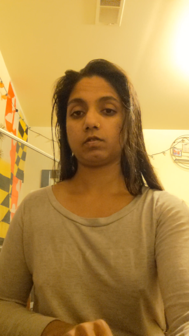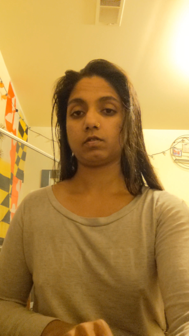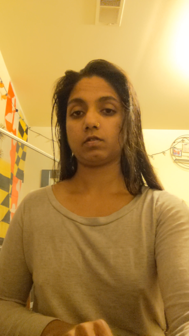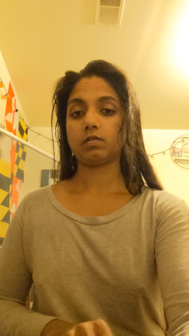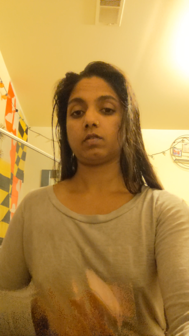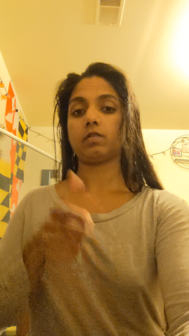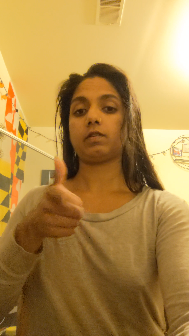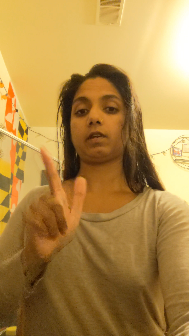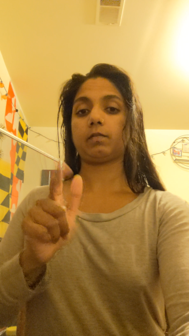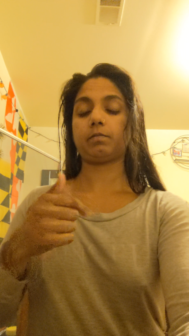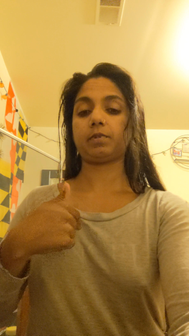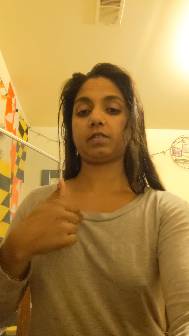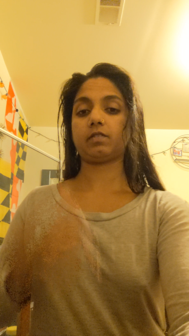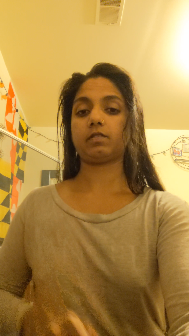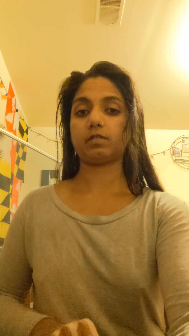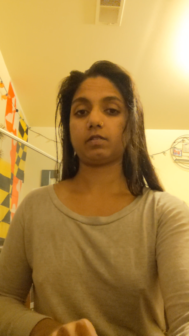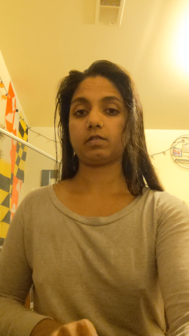let me